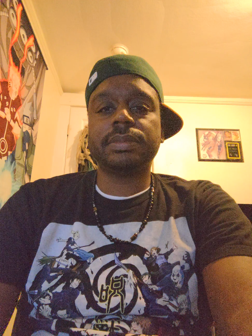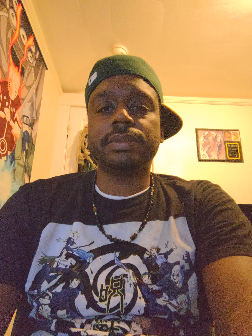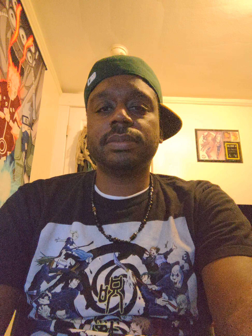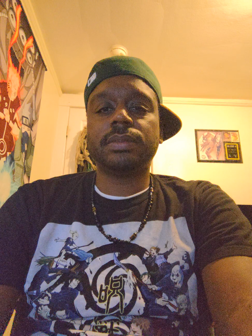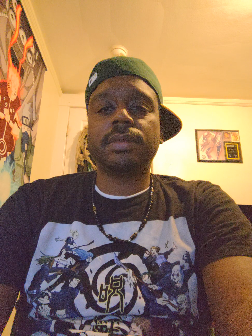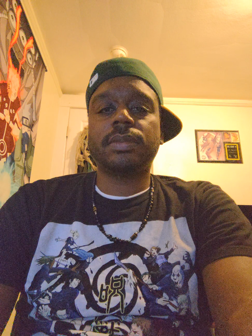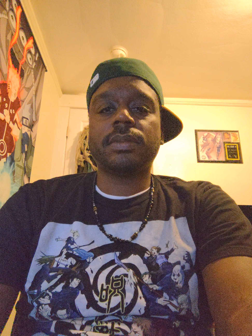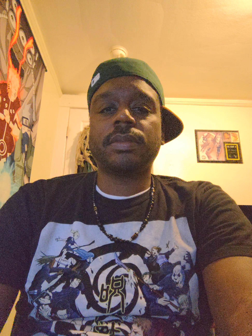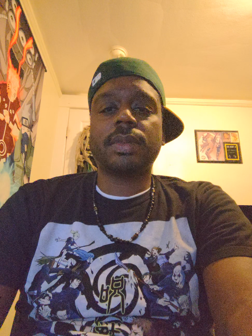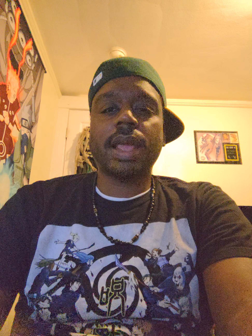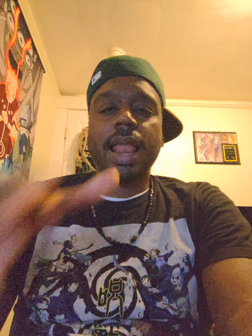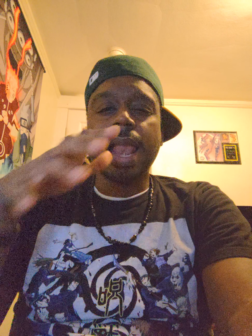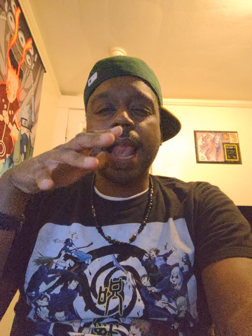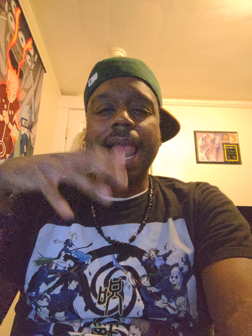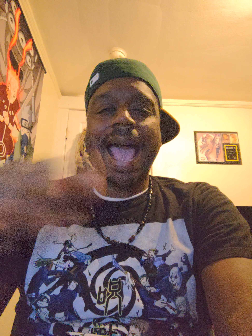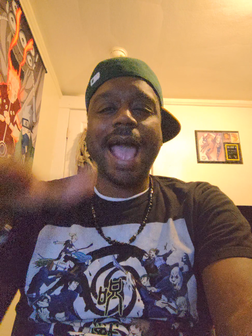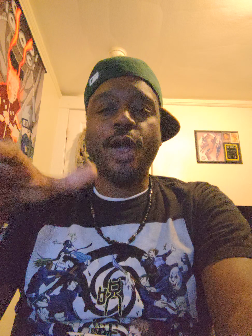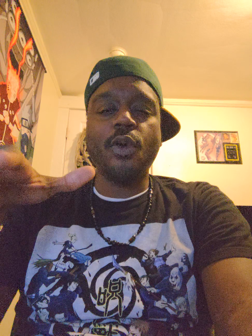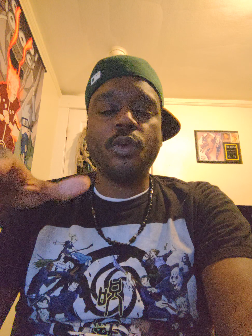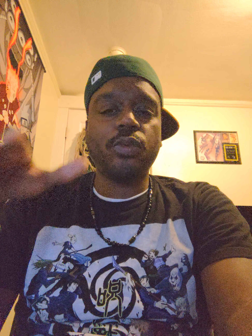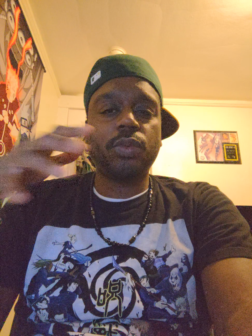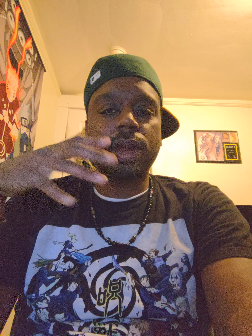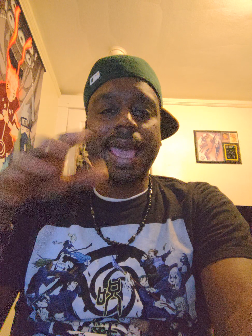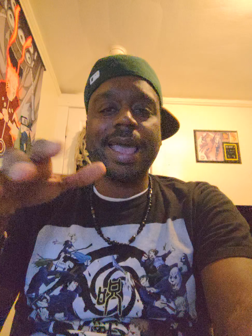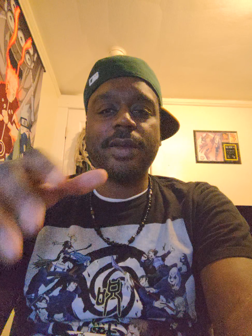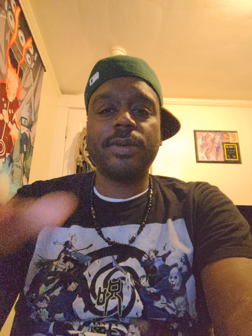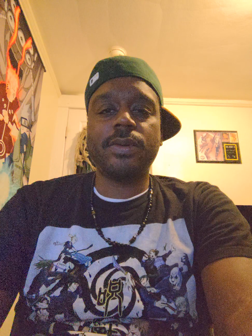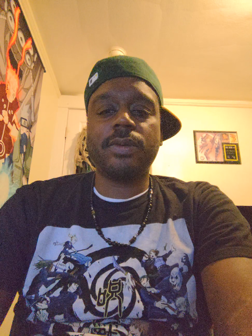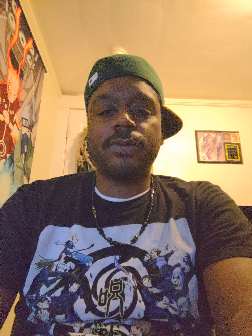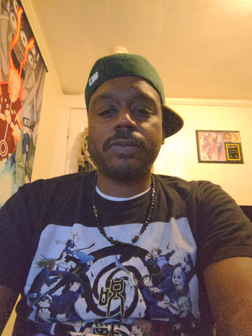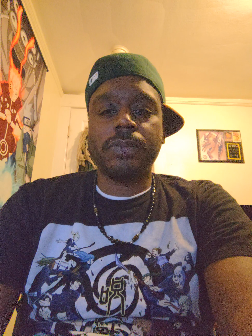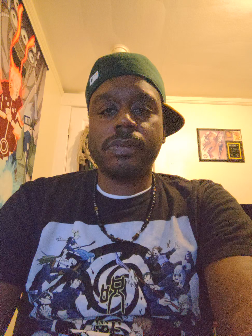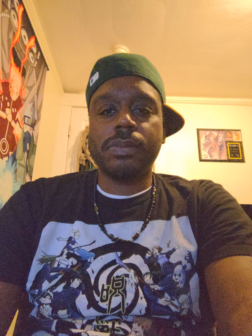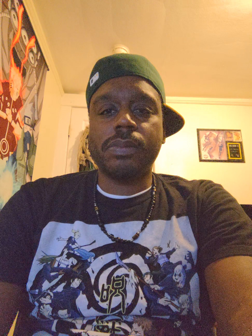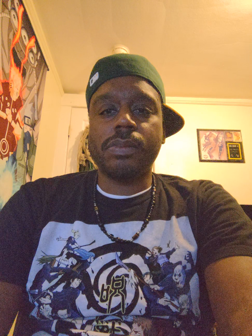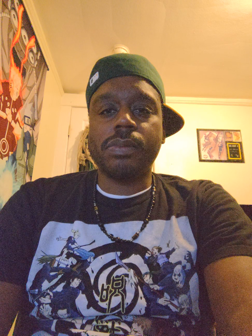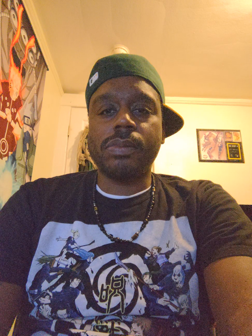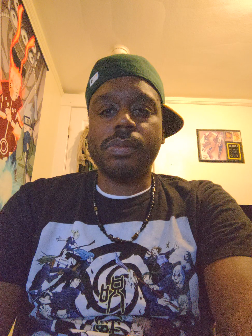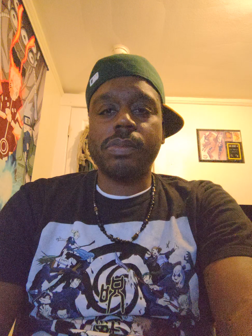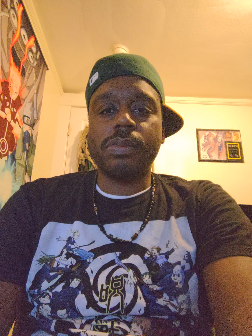loud